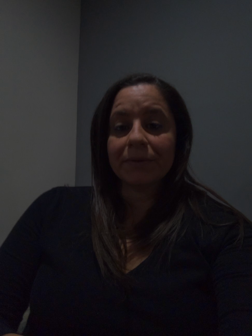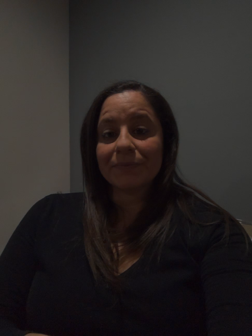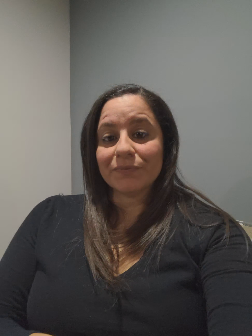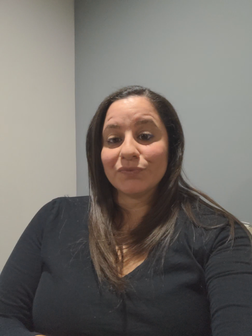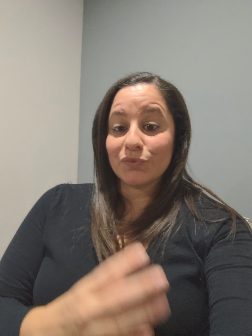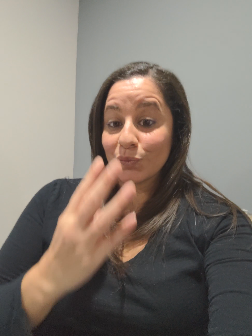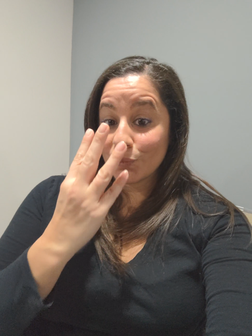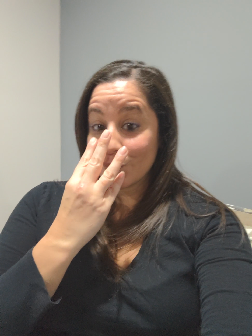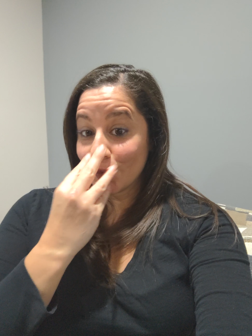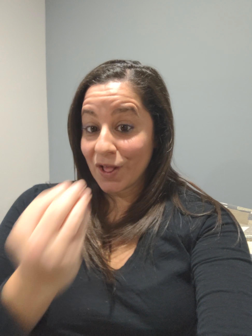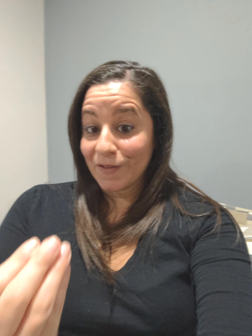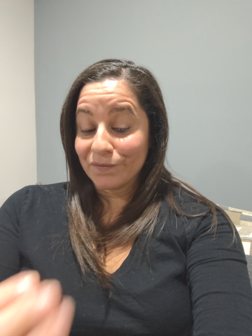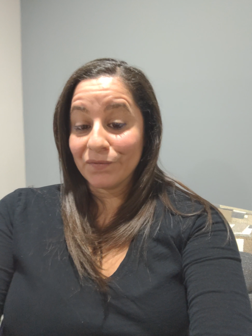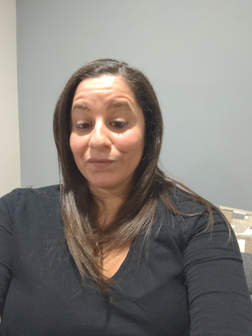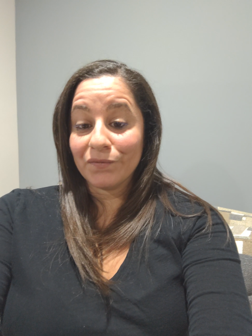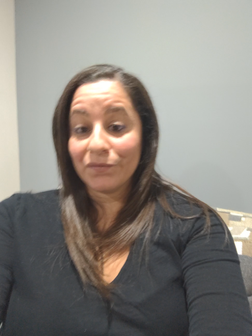wolf